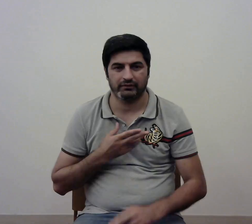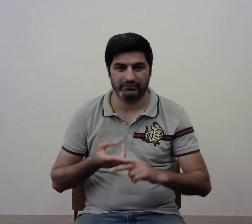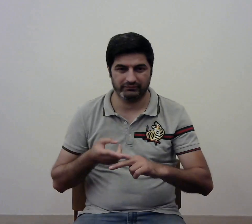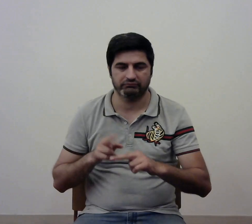bu